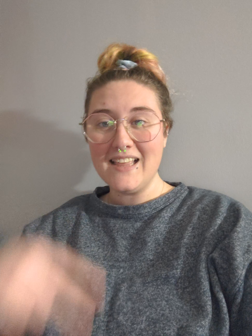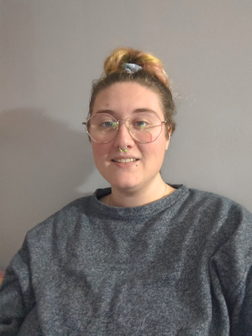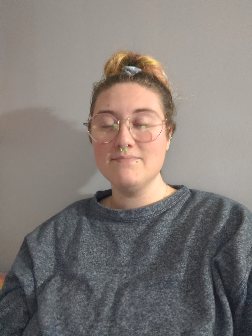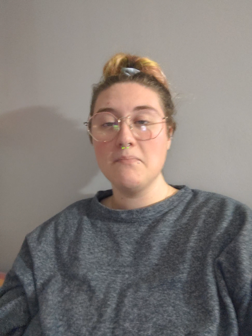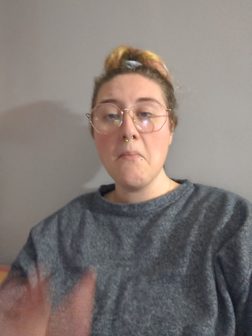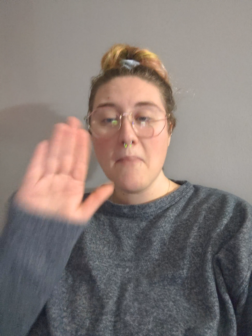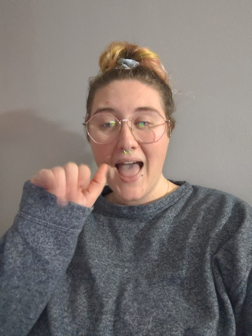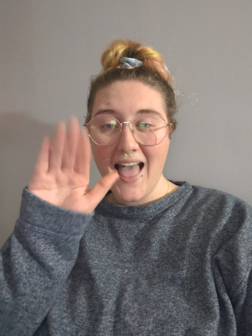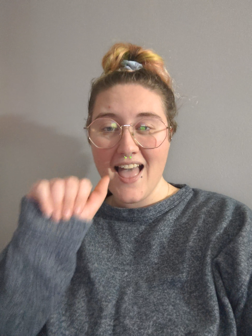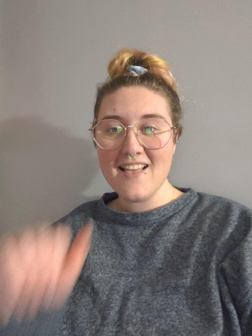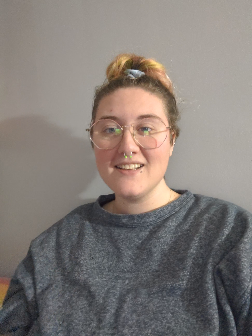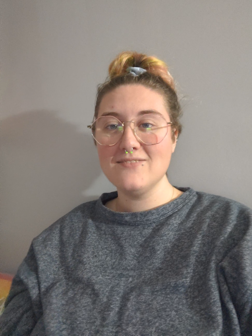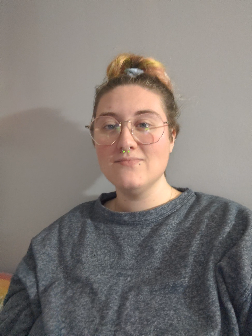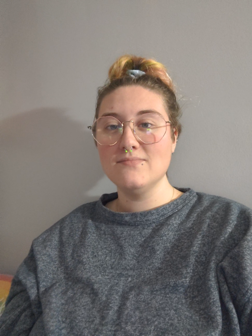bye